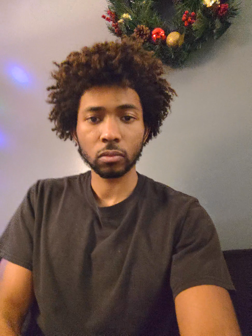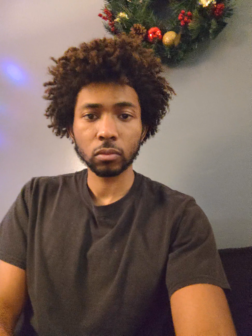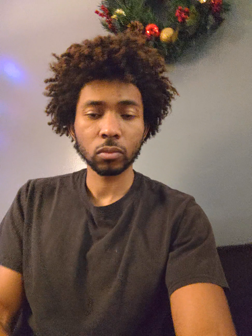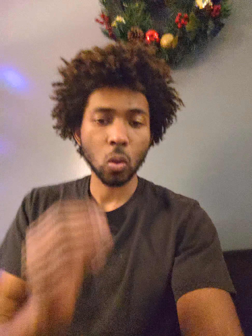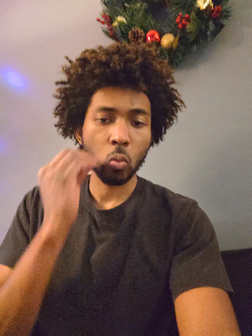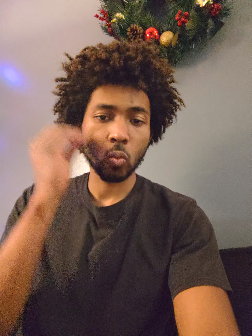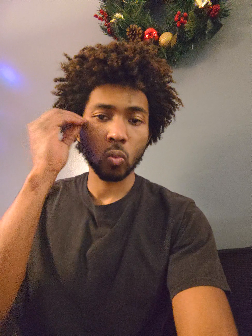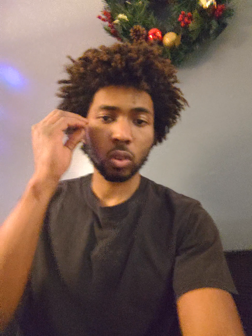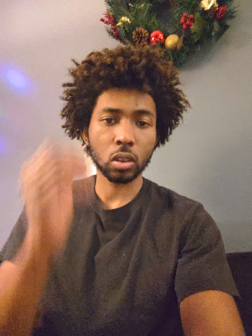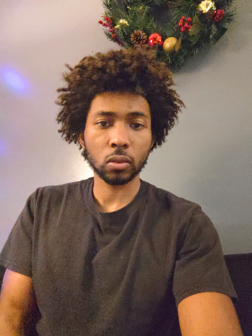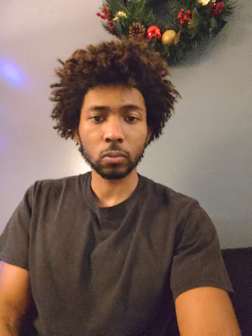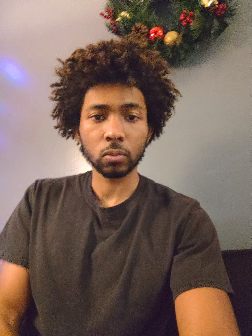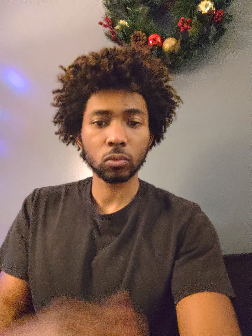home